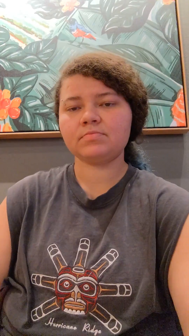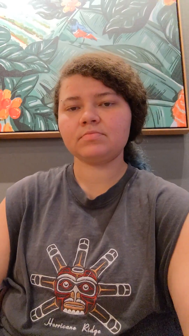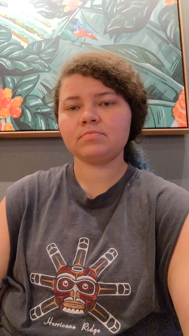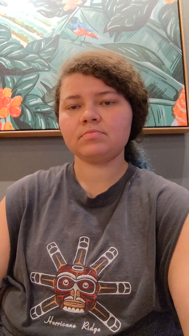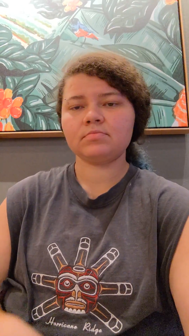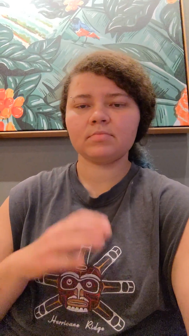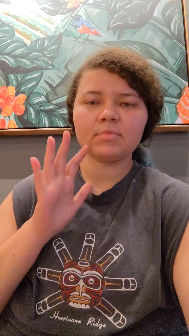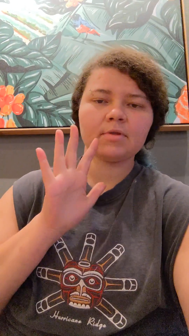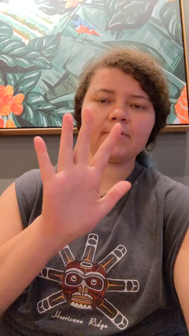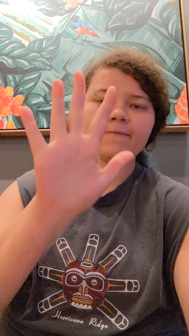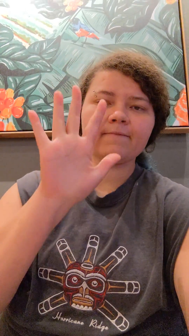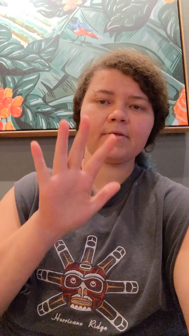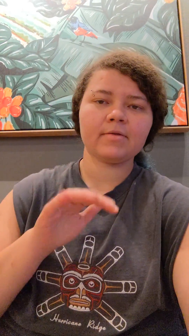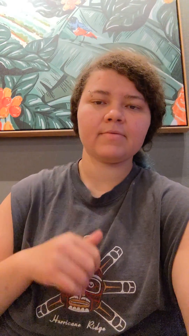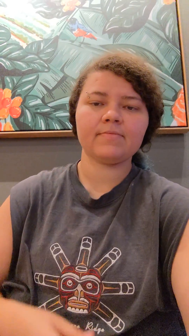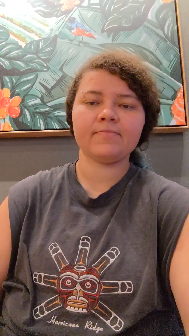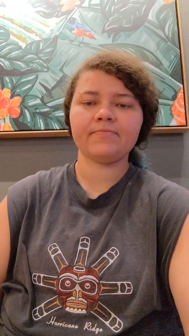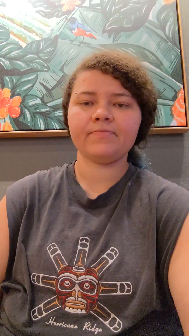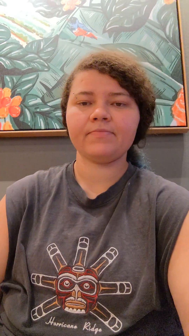give me five